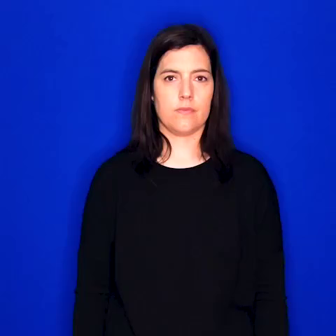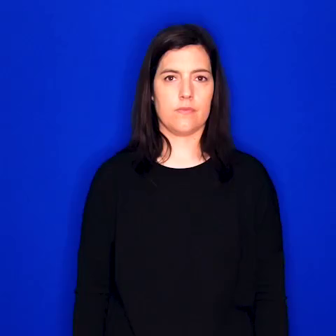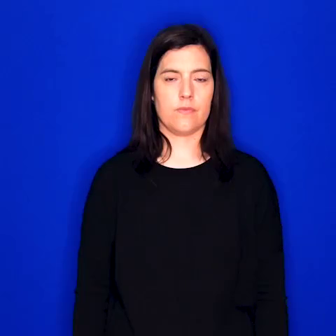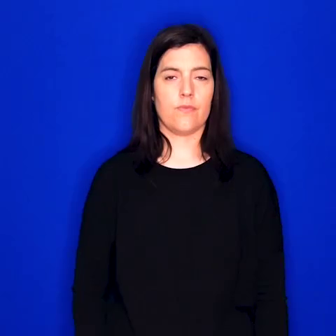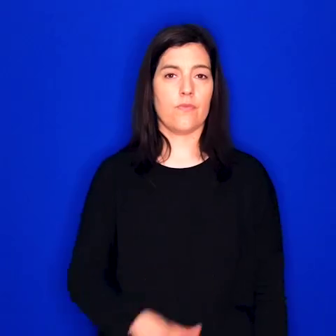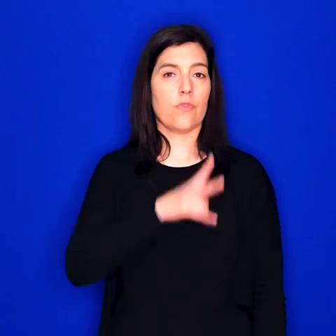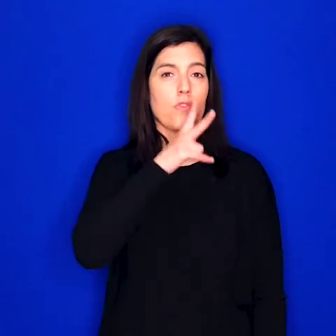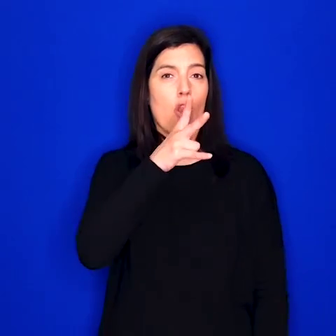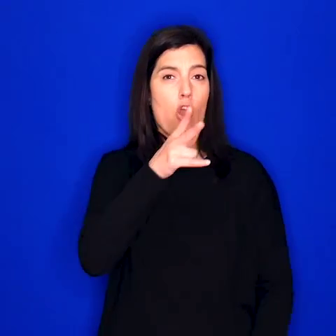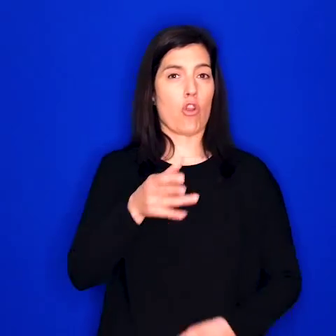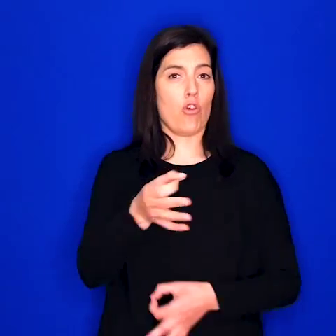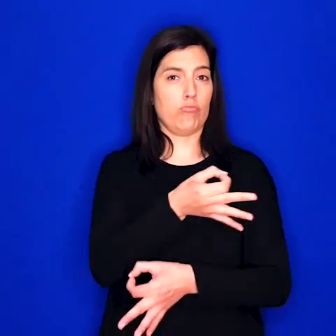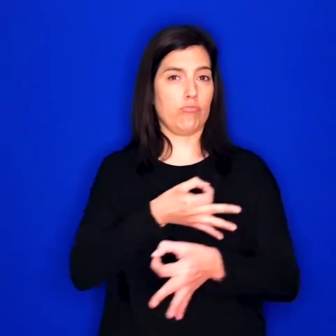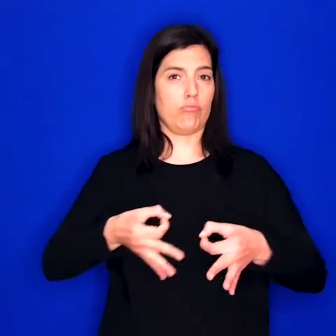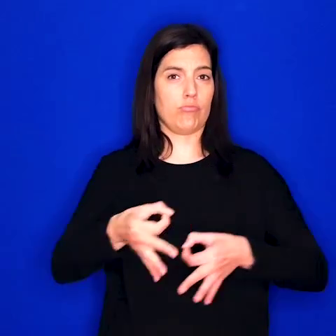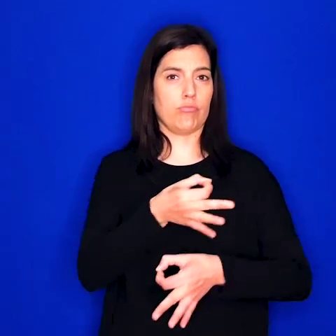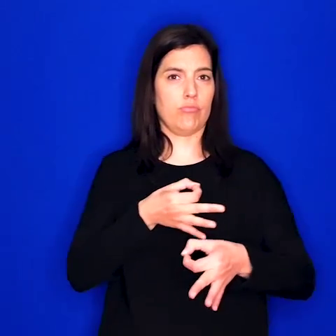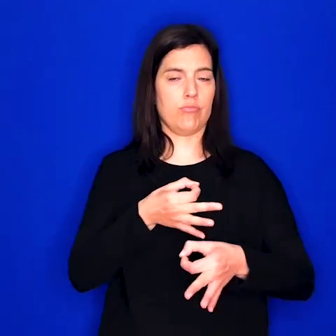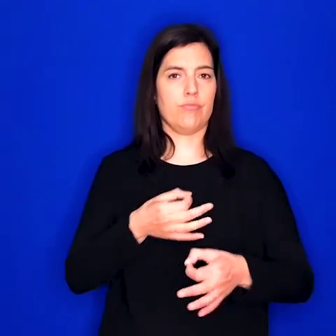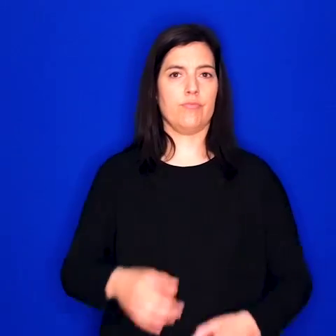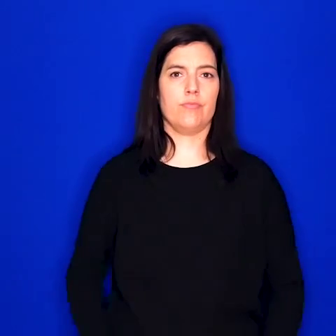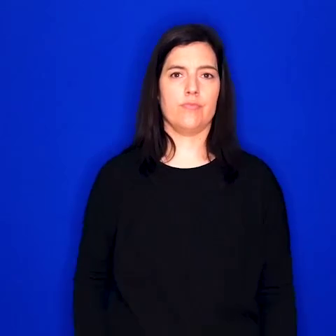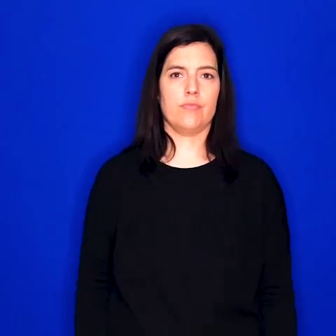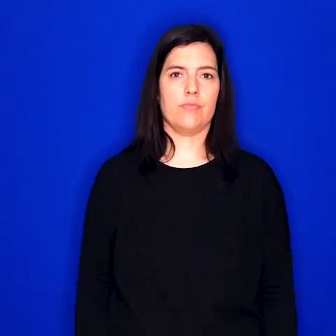h celula